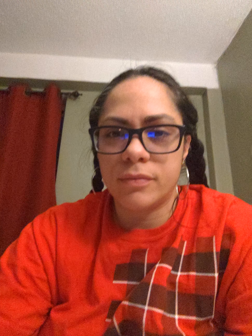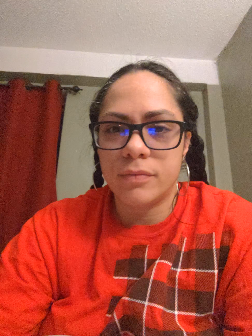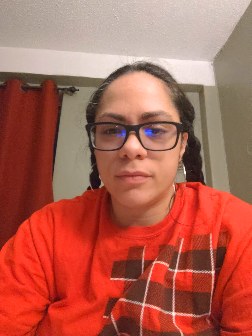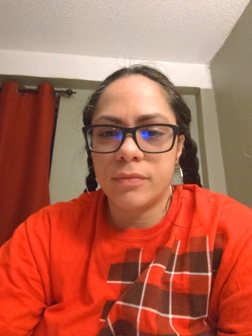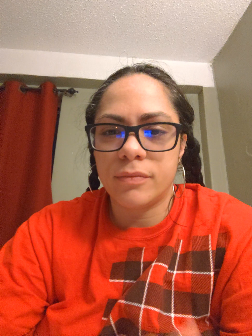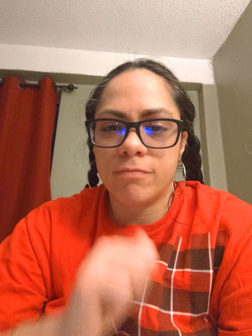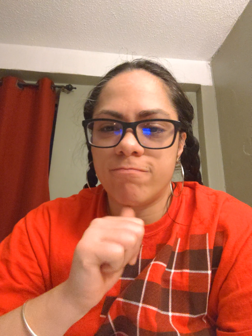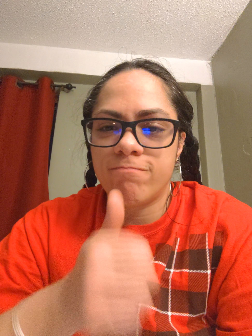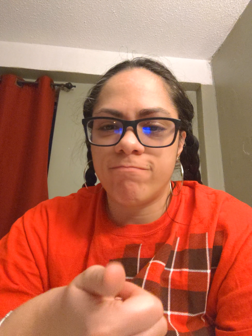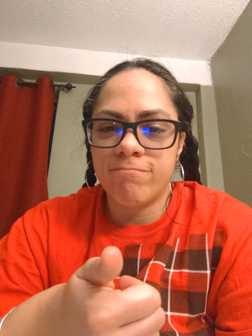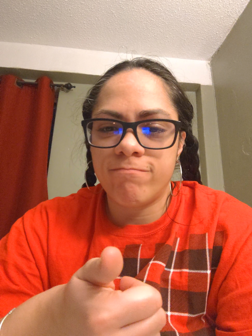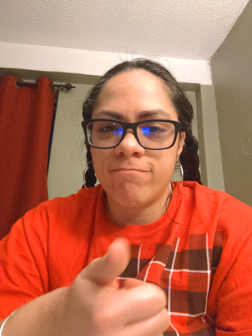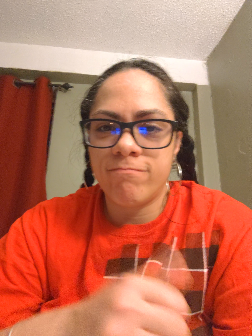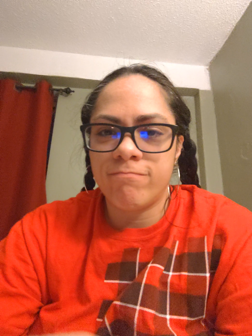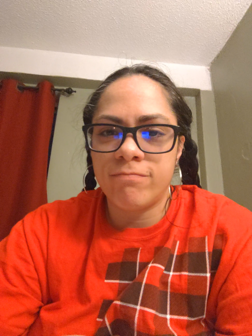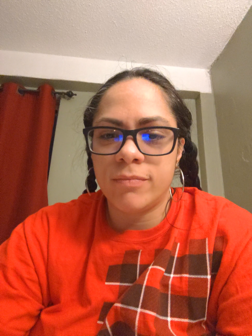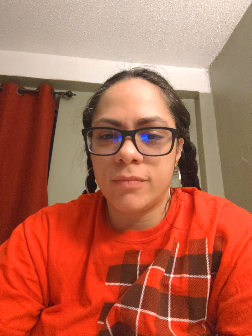not